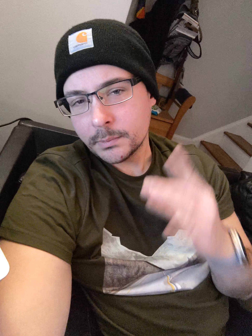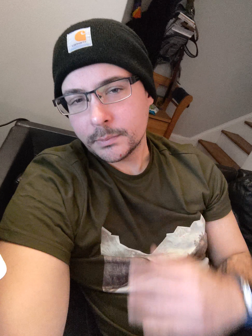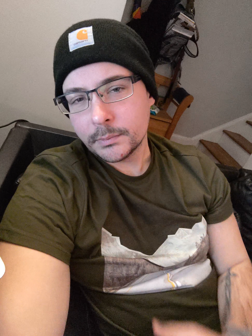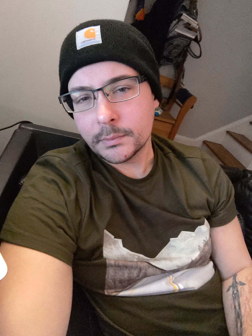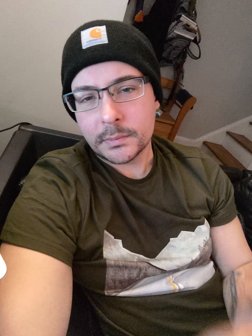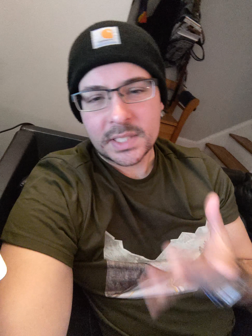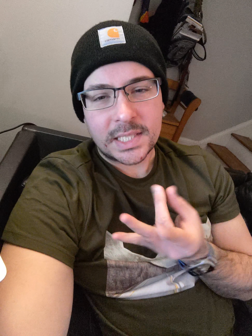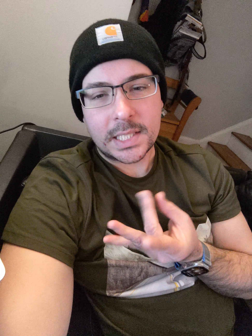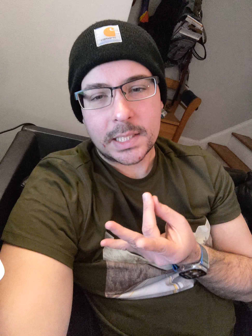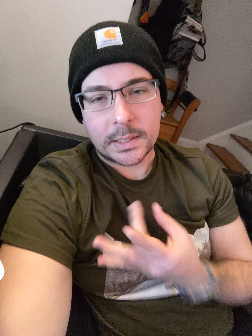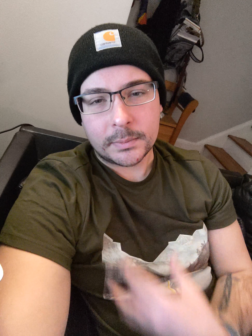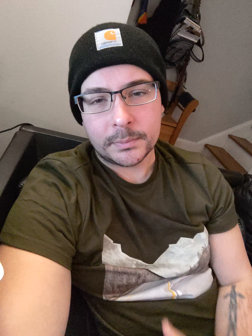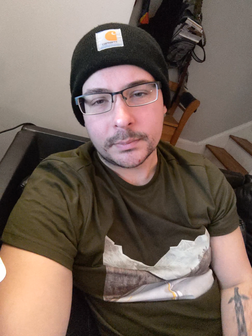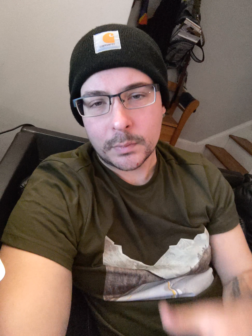sticky